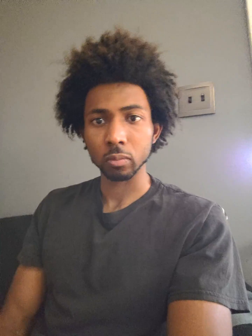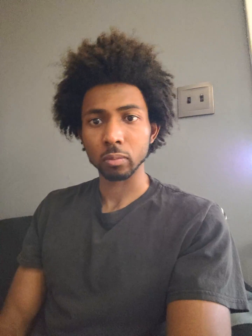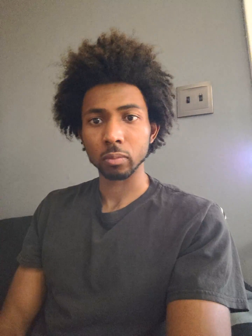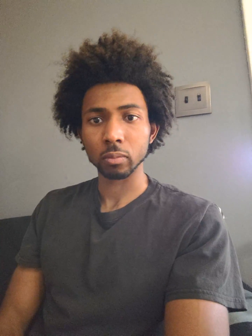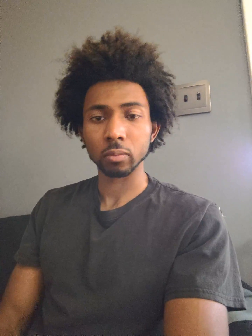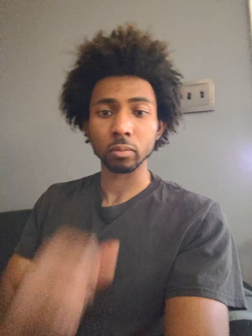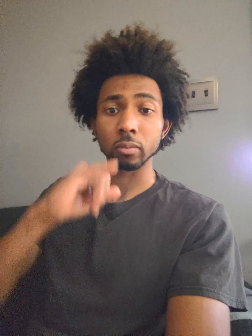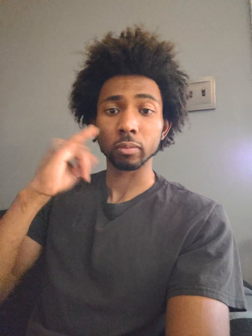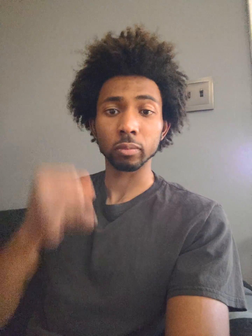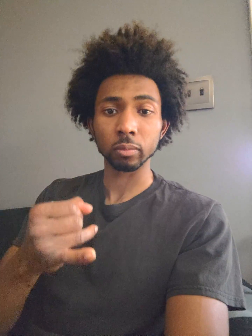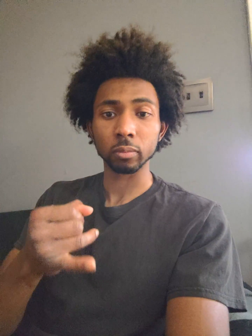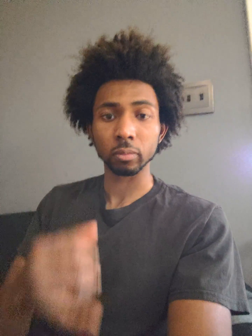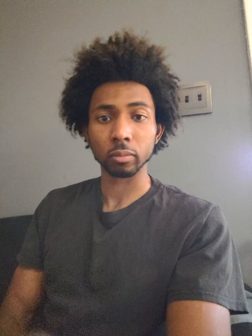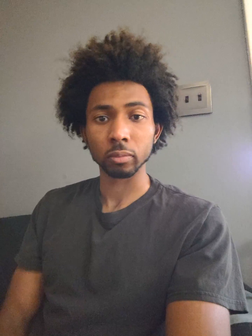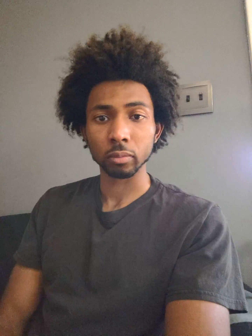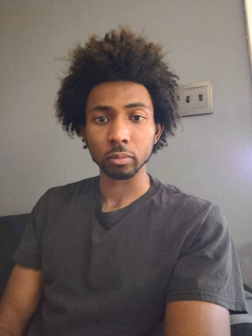last